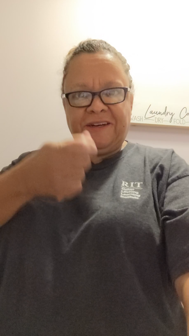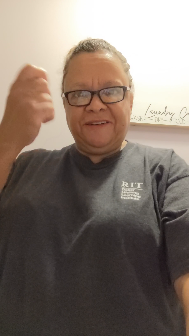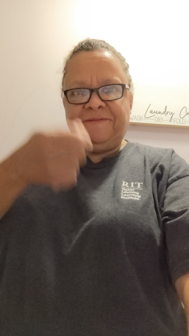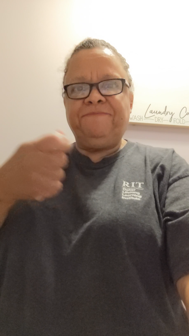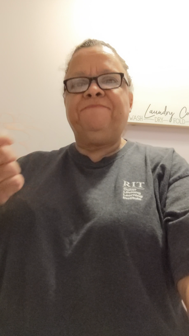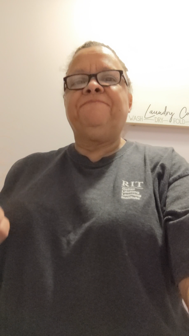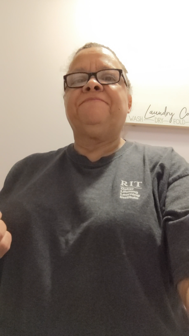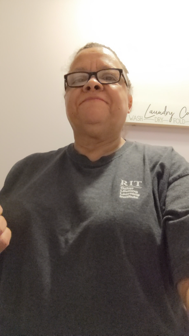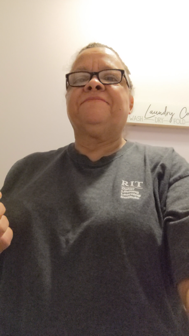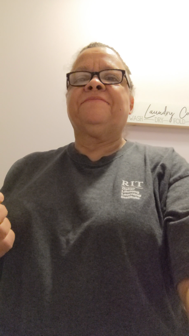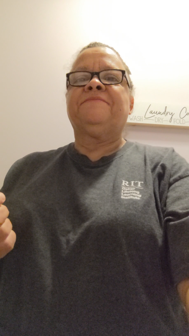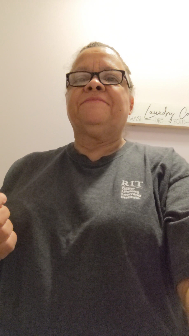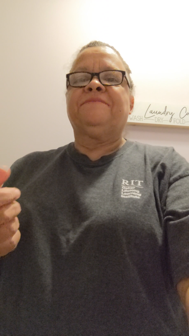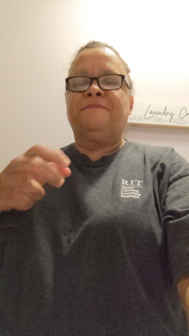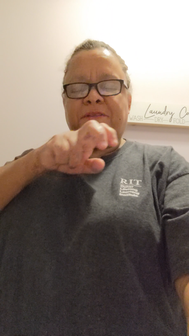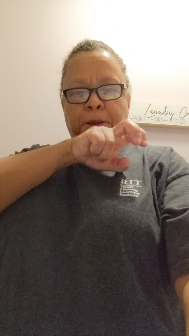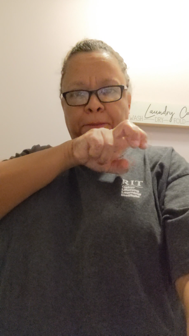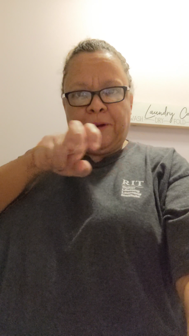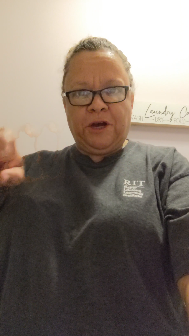porch